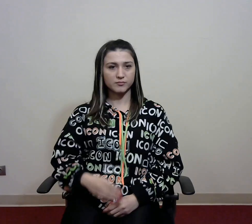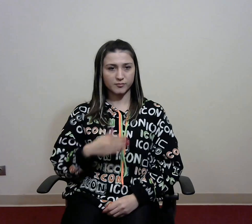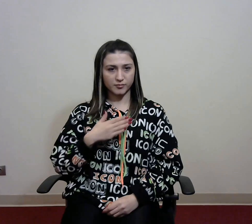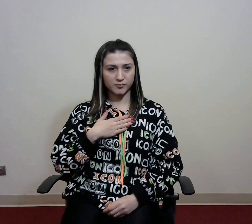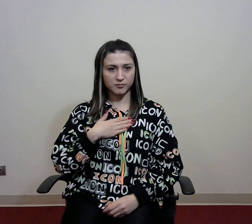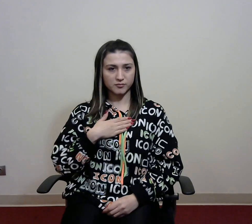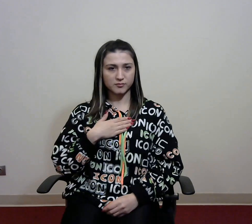mən